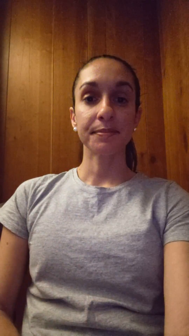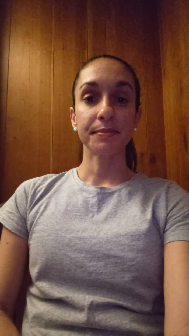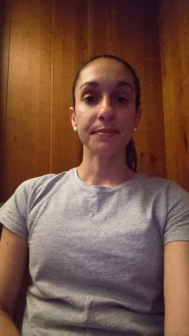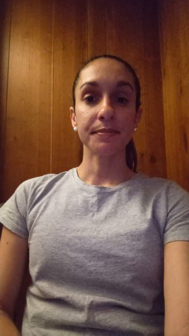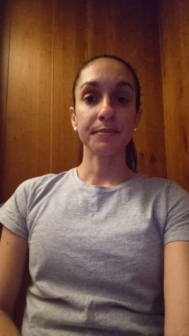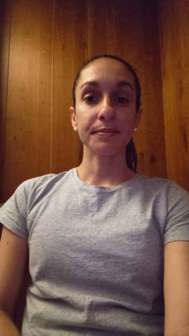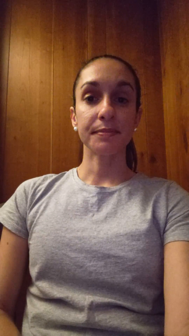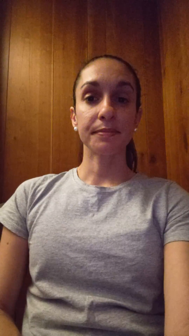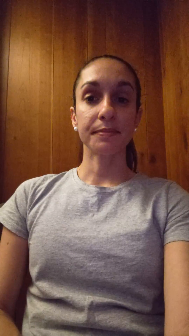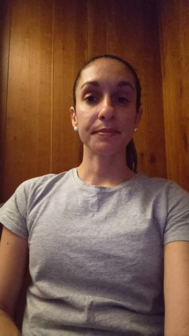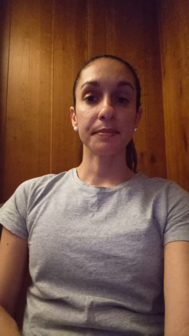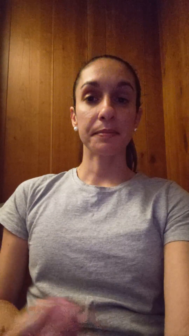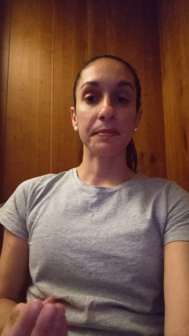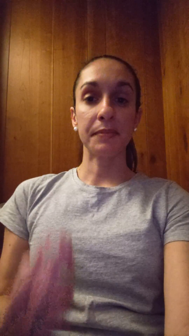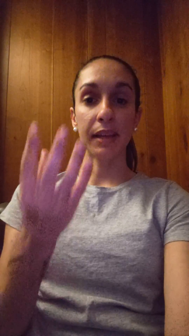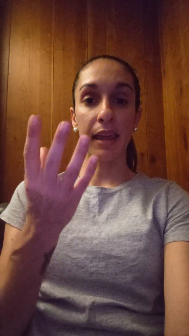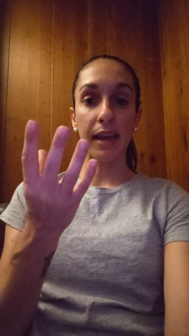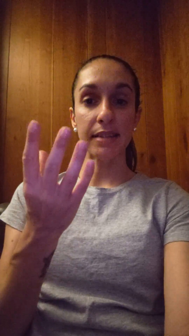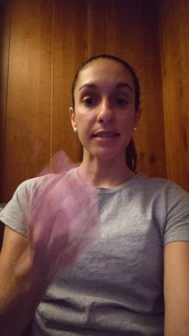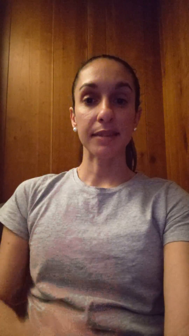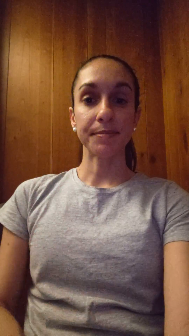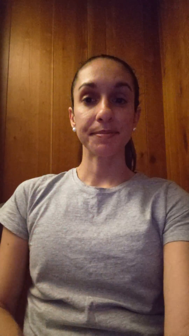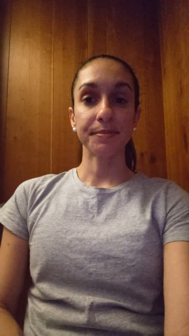plants